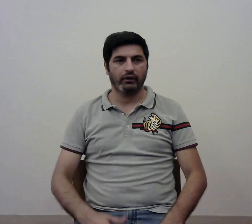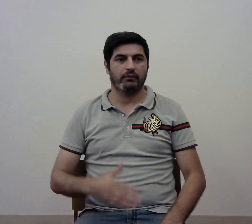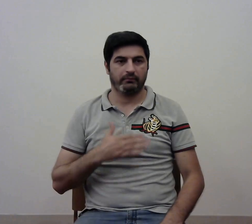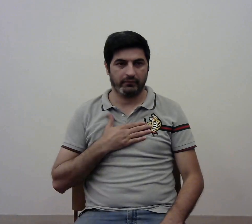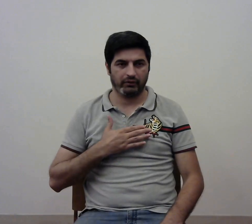mən